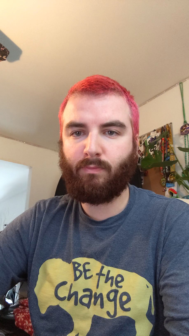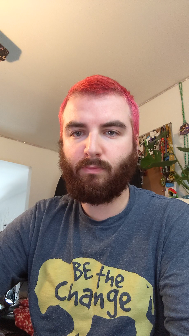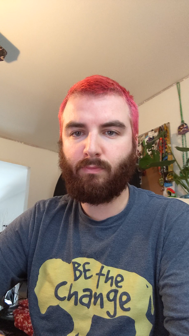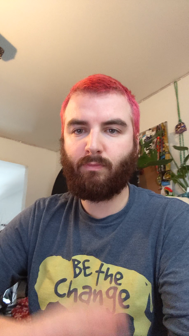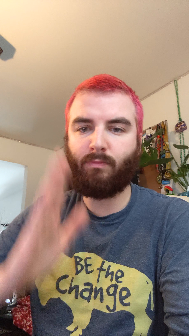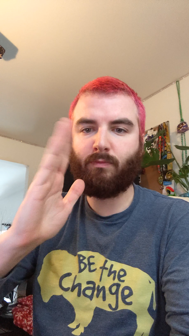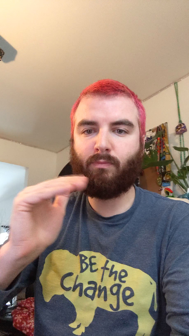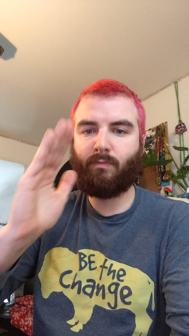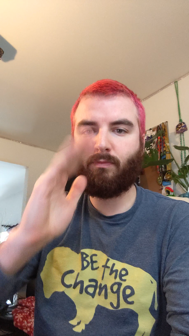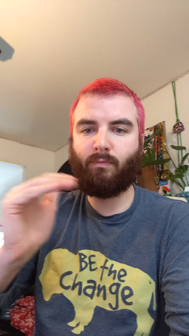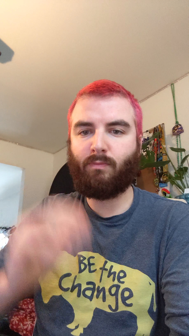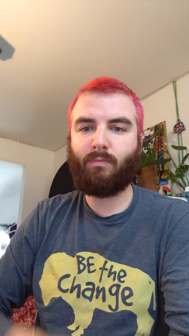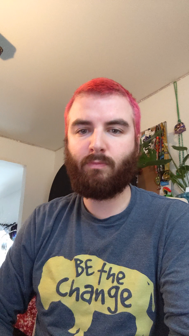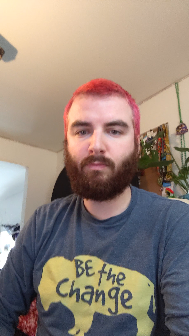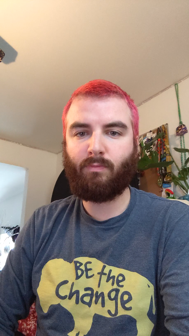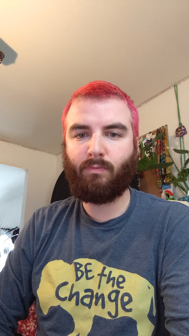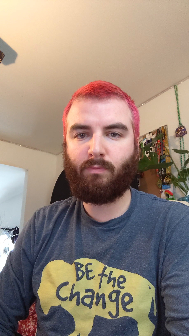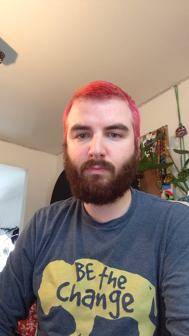downtown